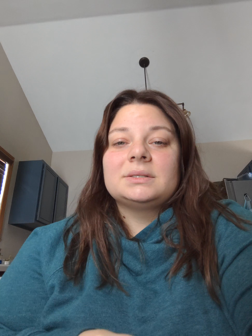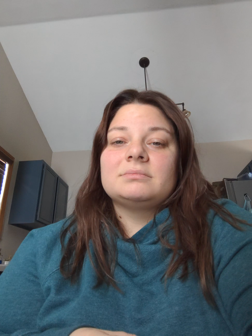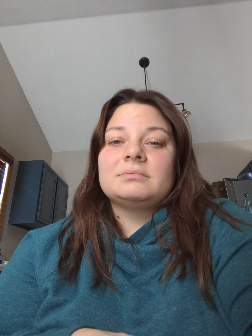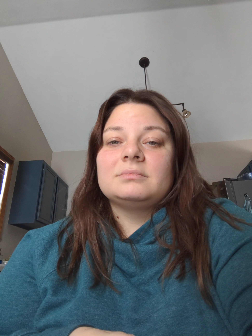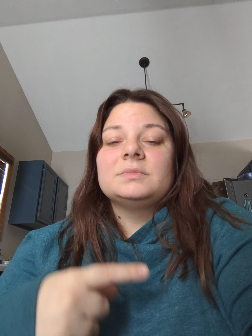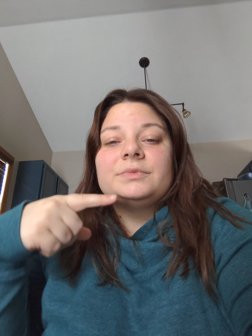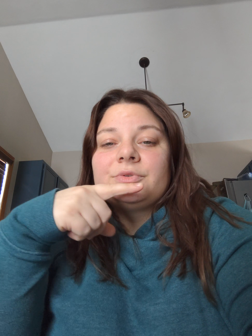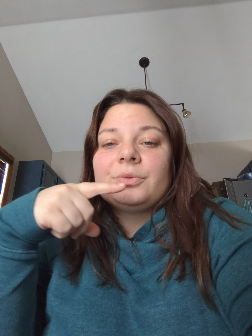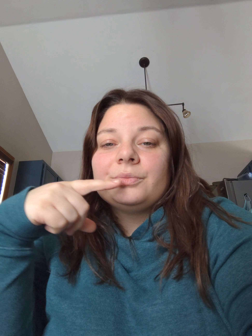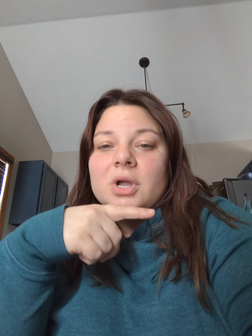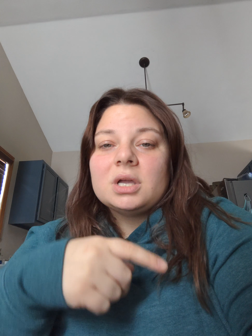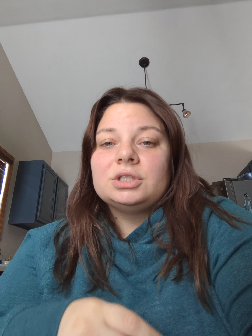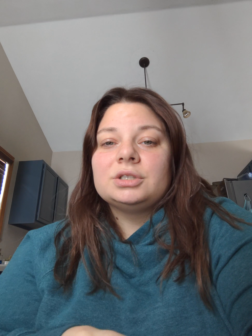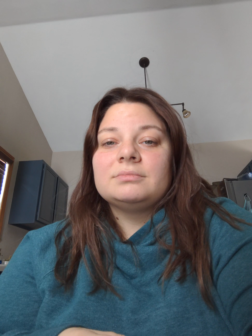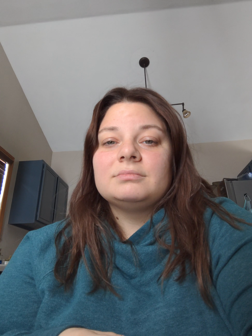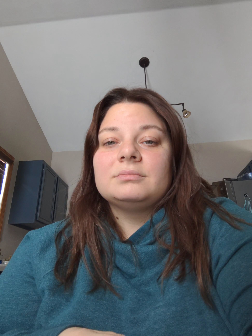toothbrush